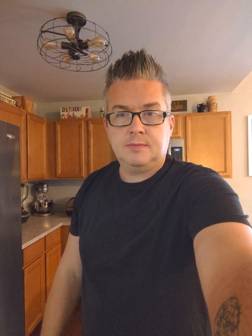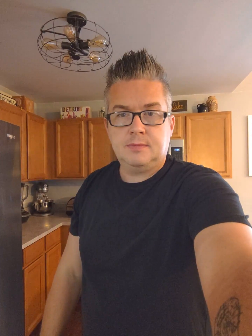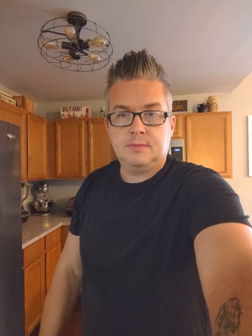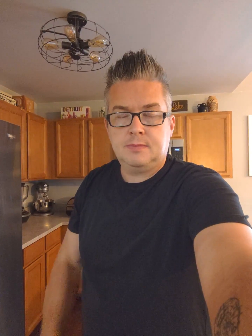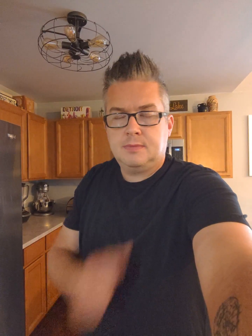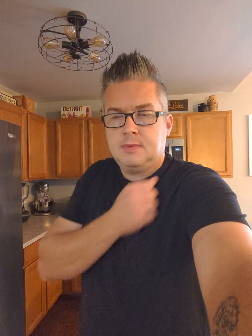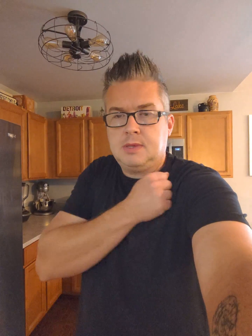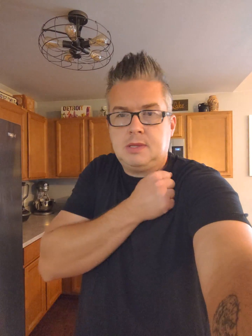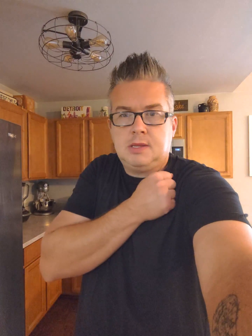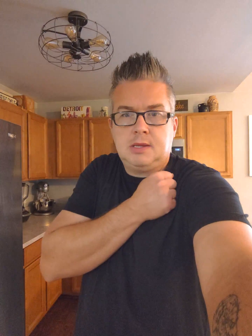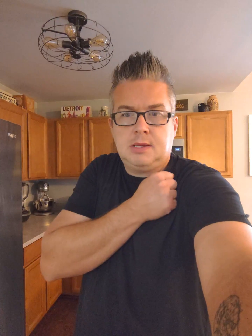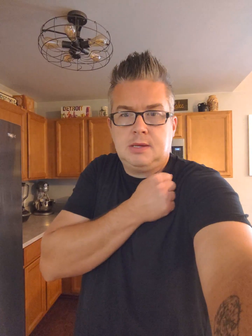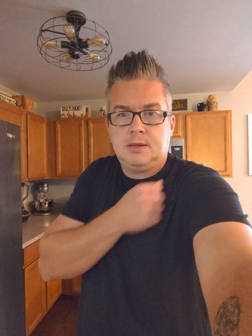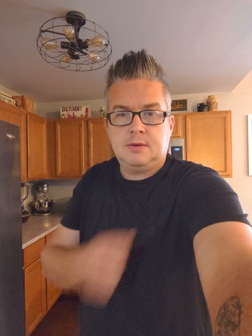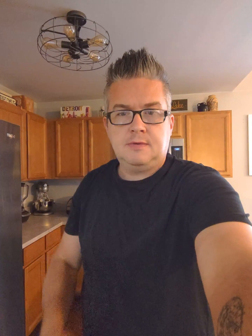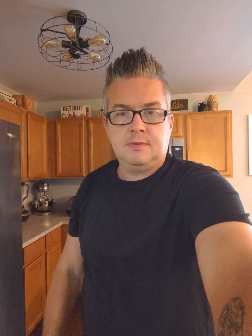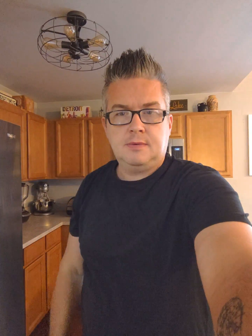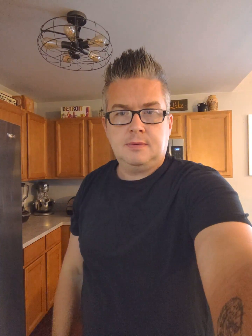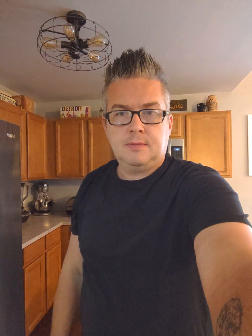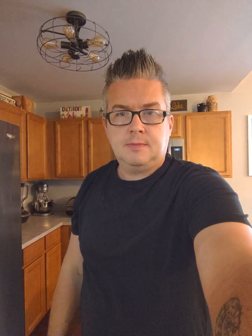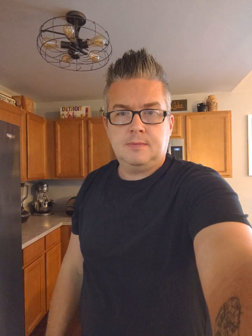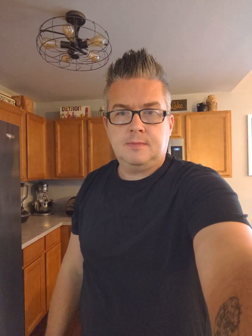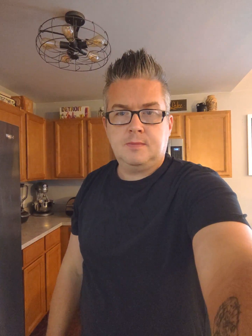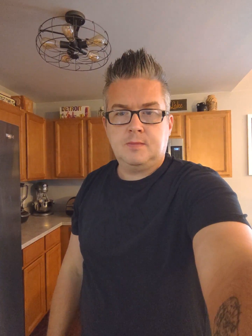love